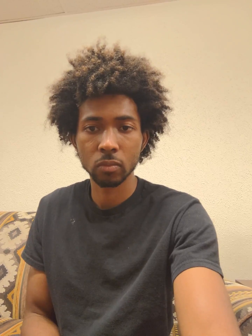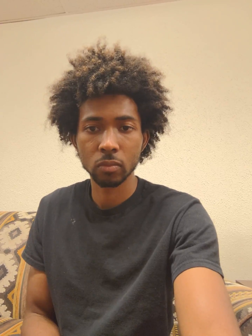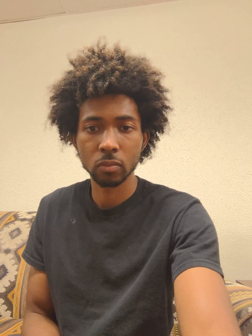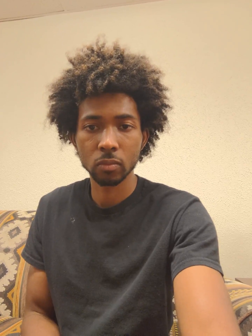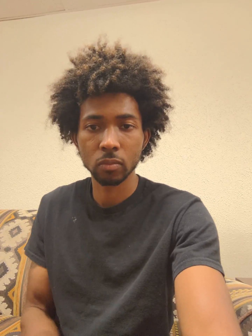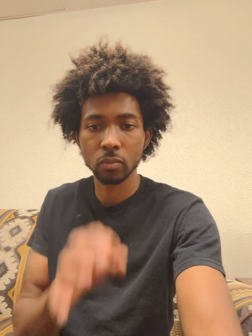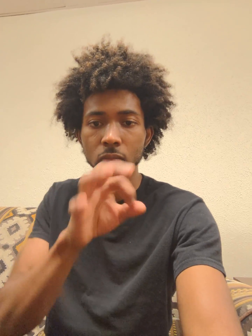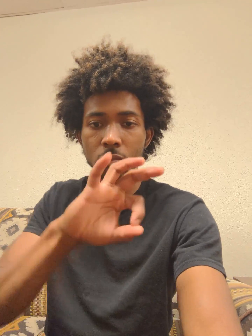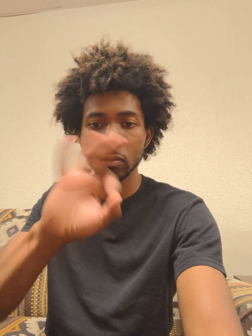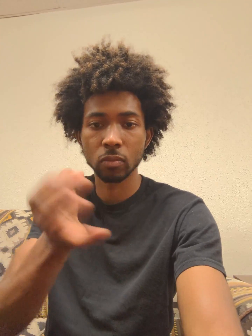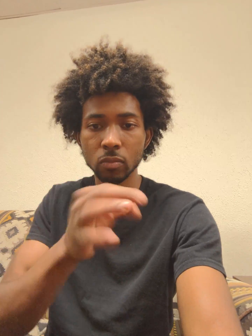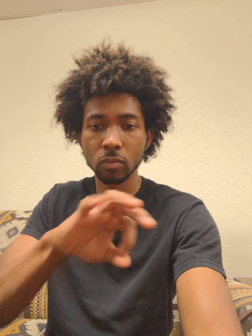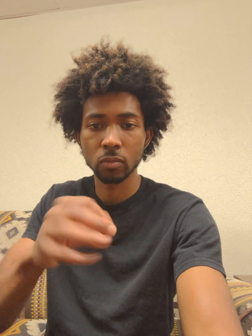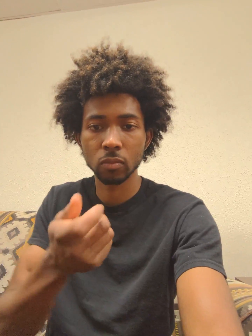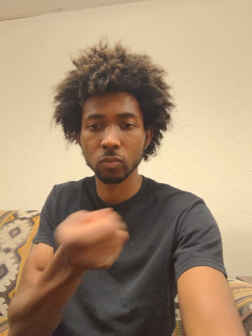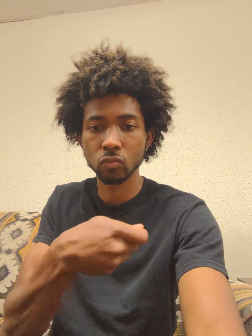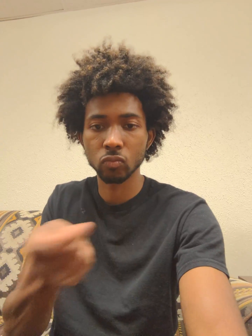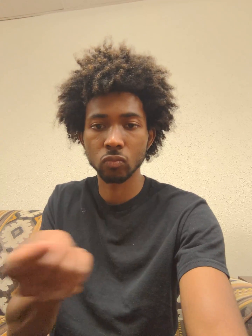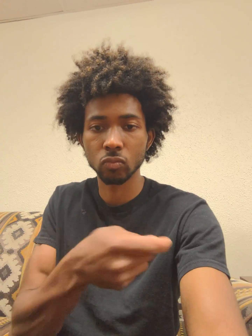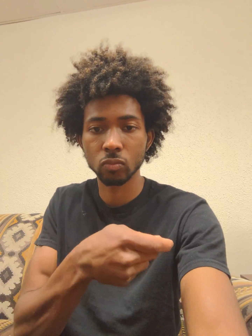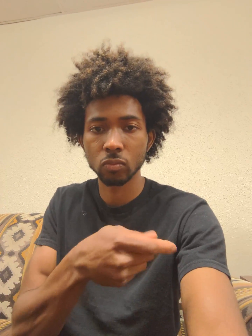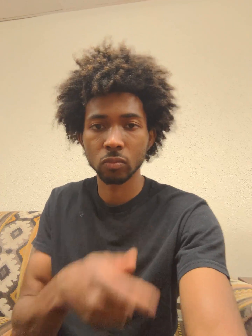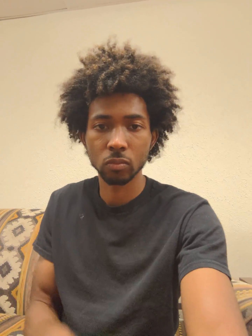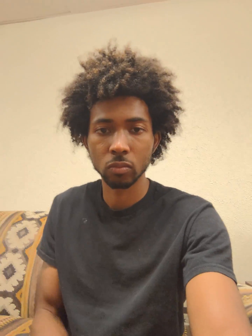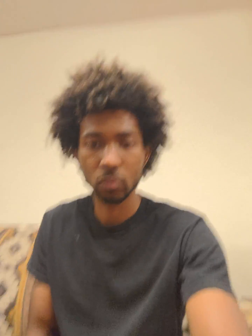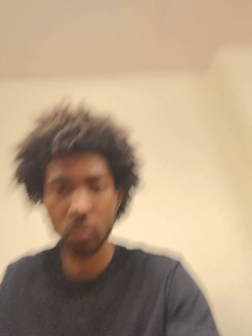hose